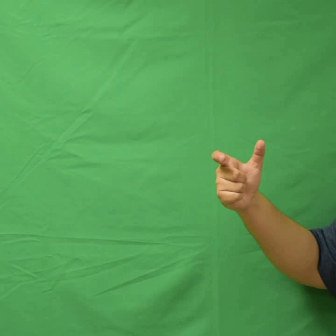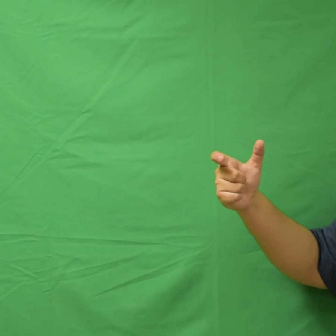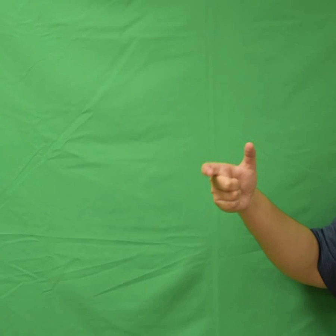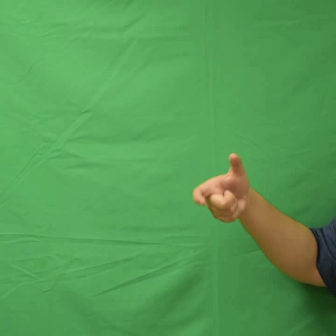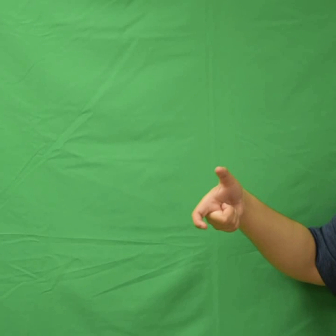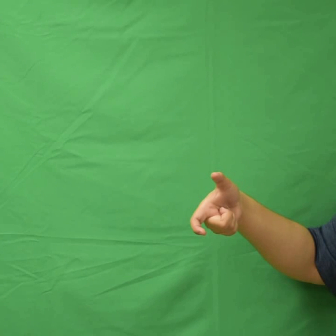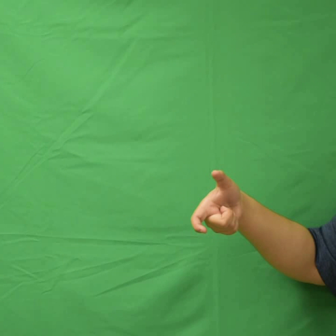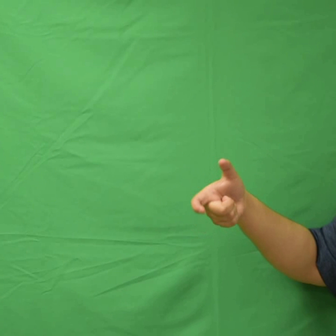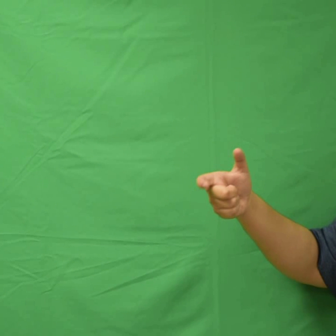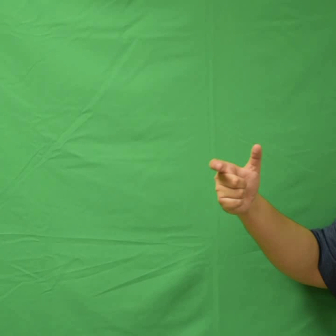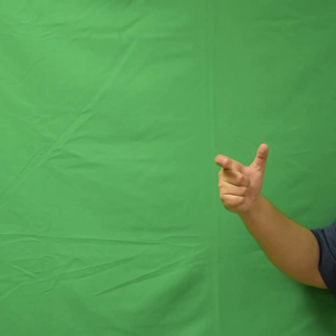Q